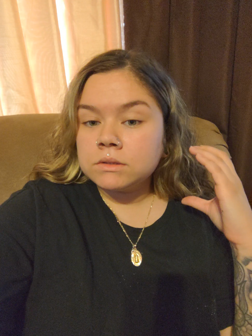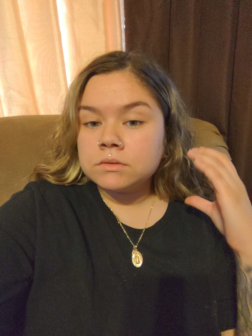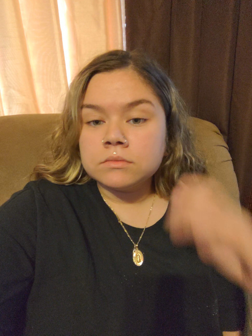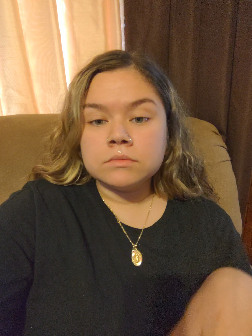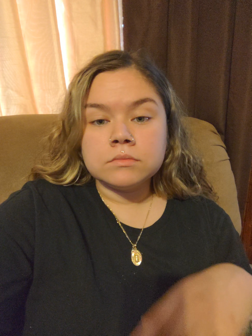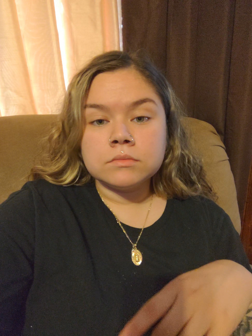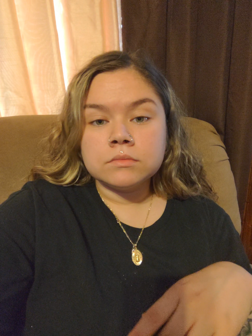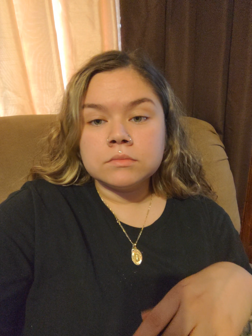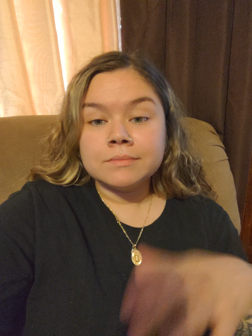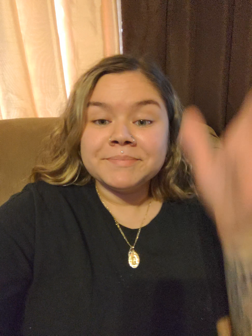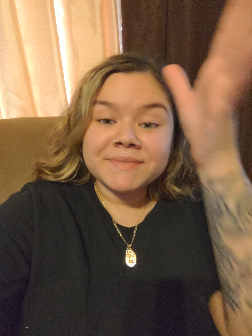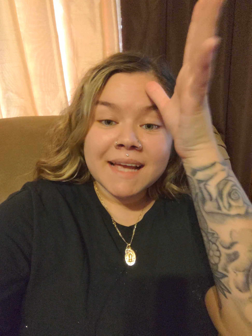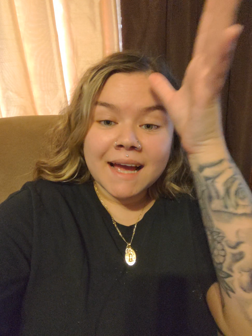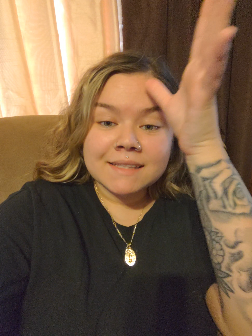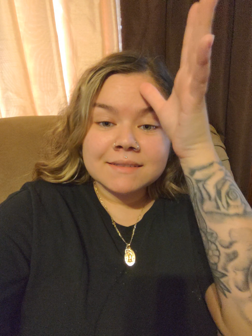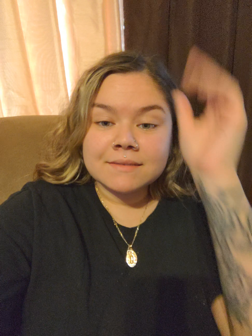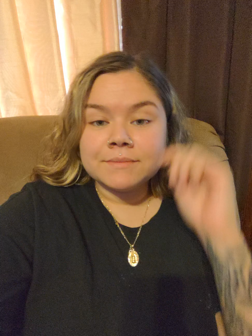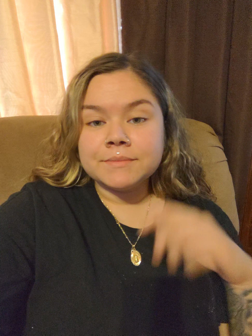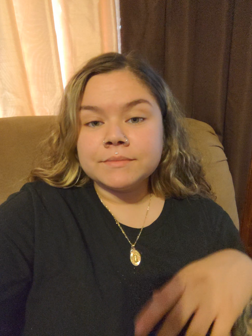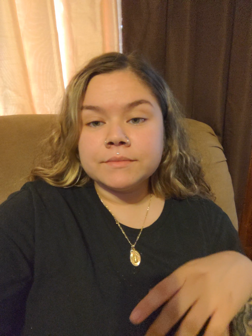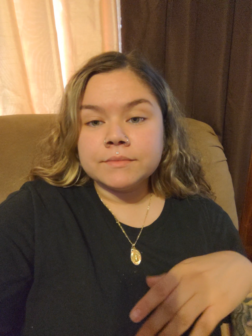daddy